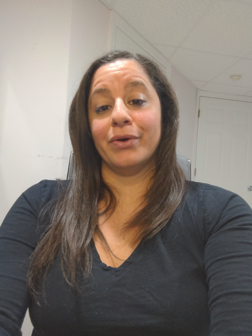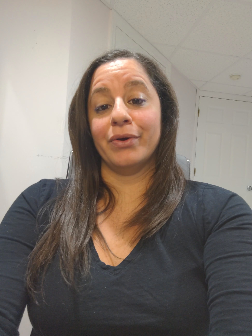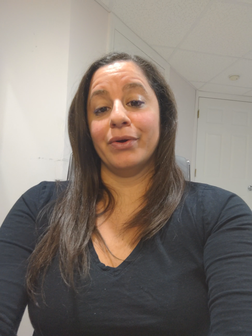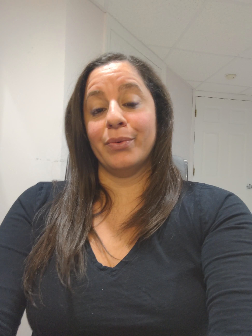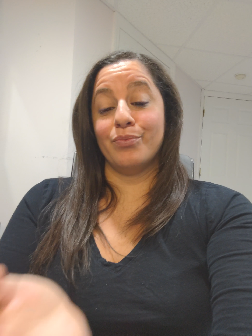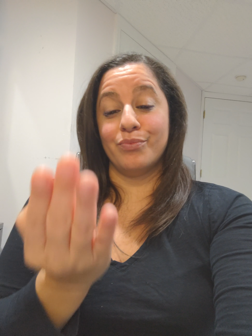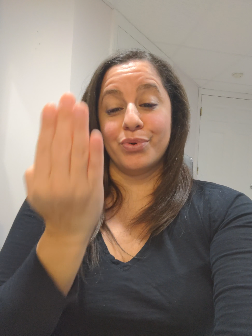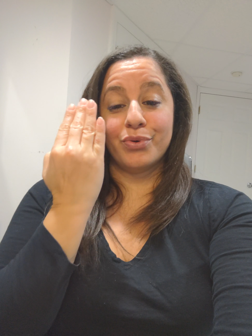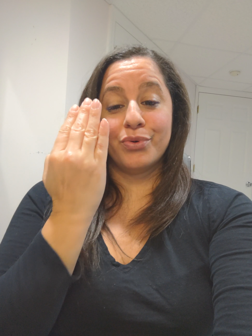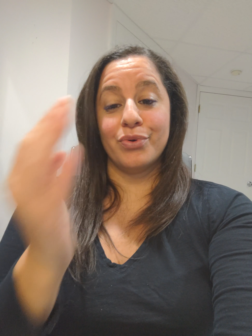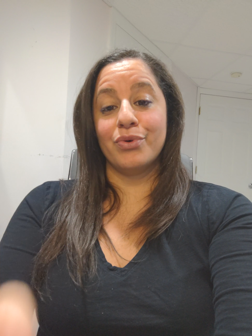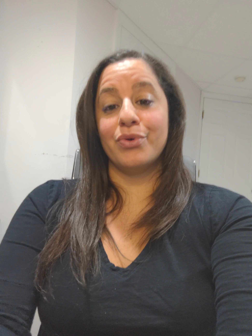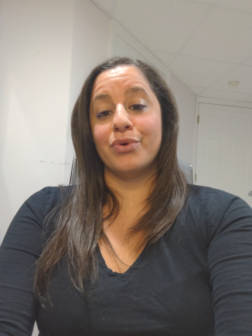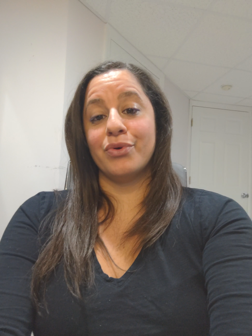morning